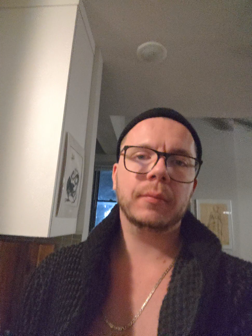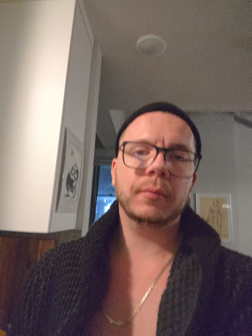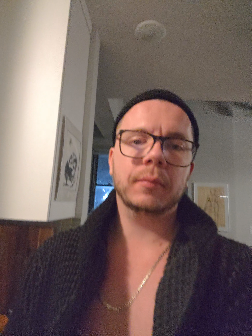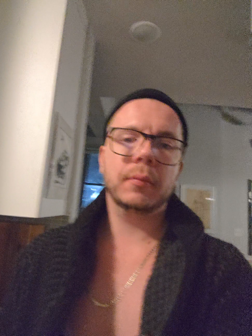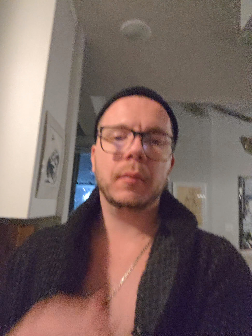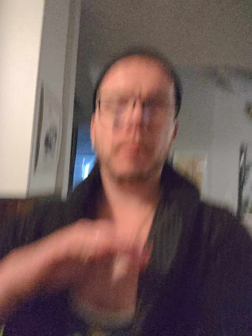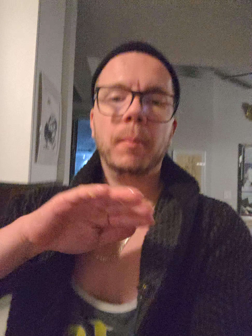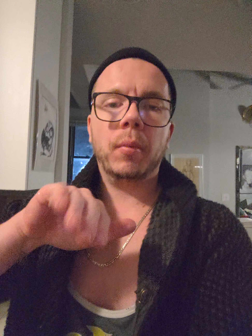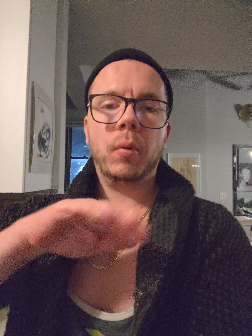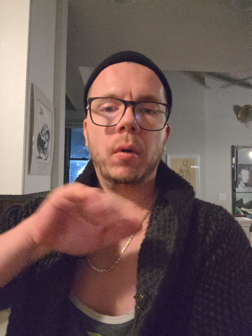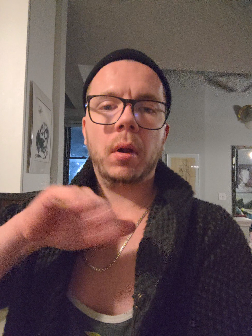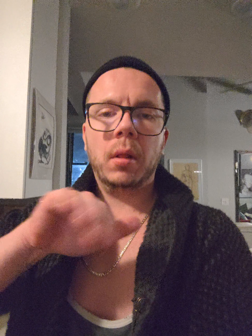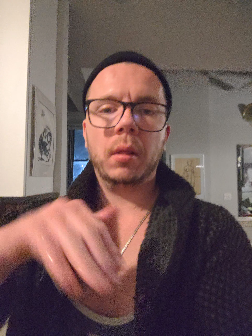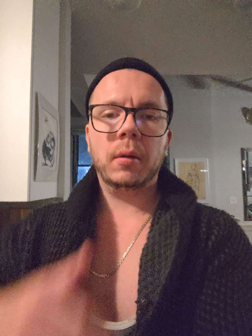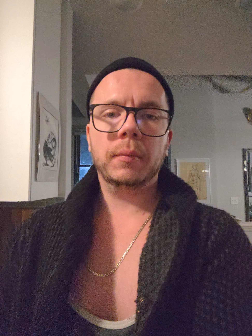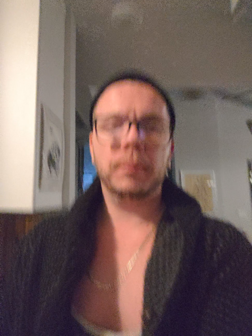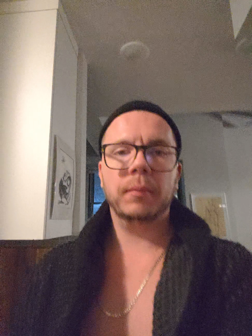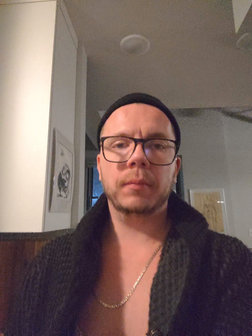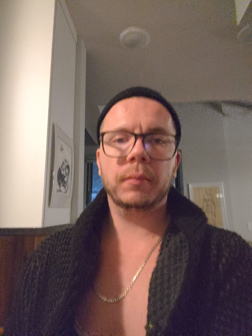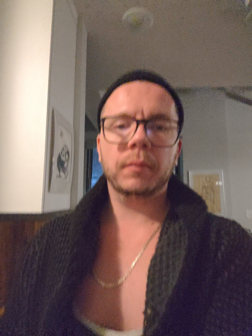pool